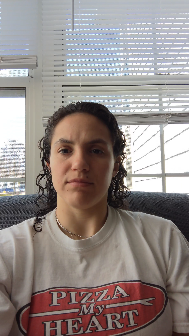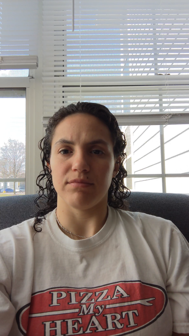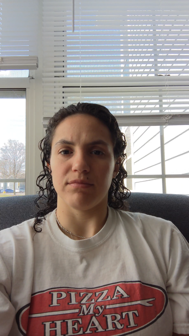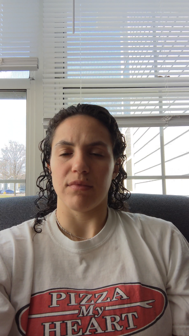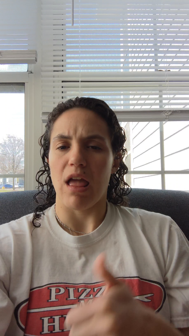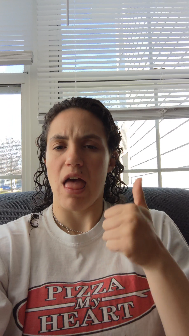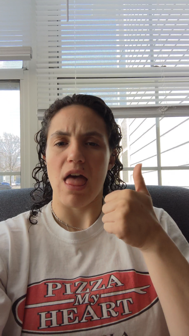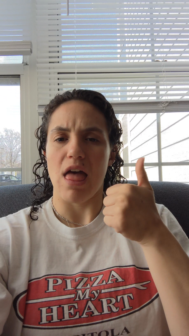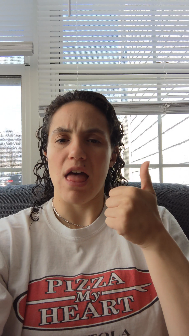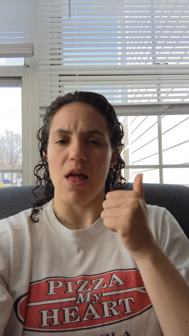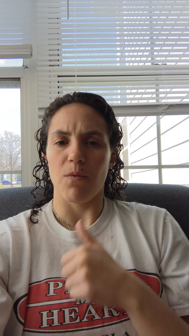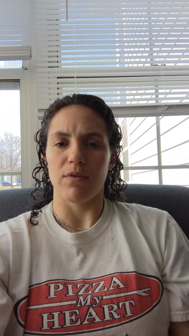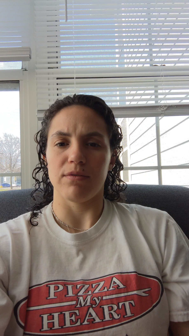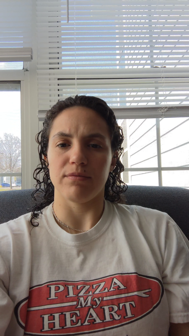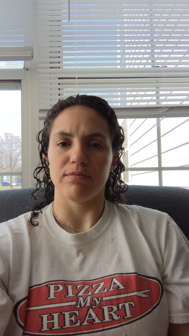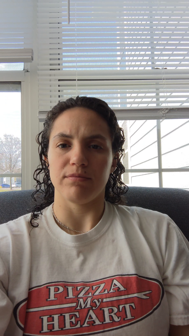how